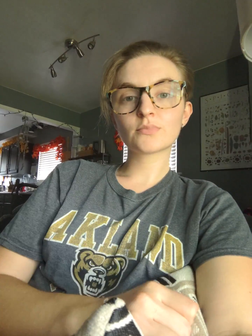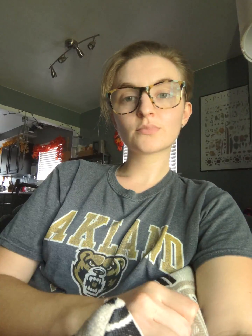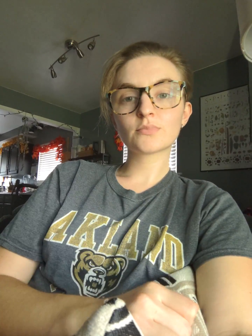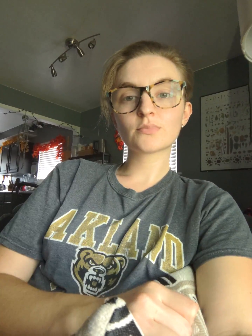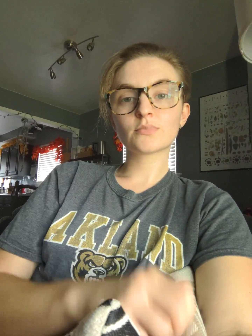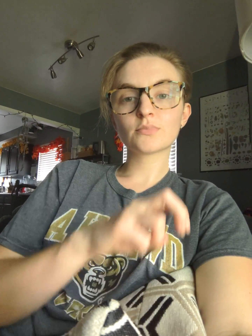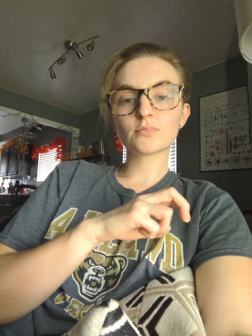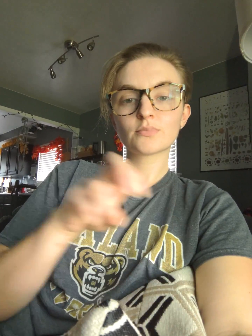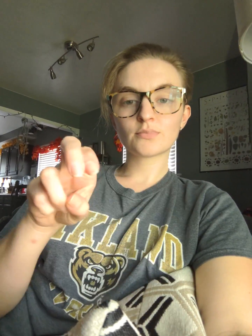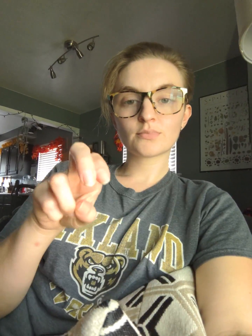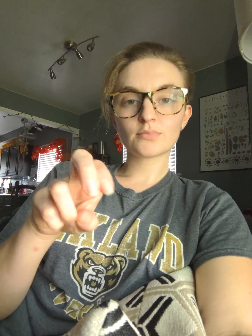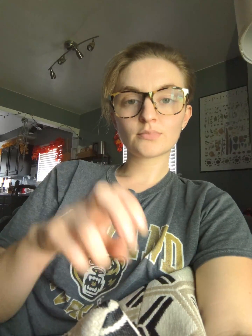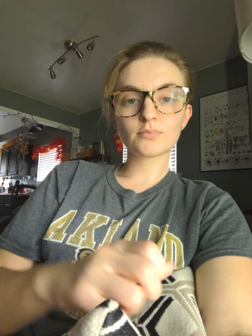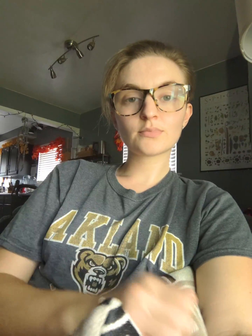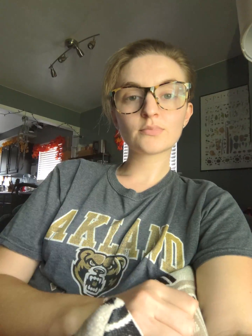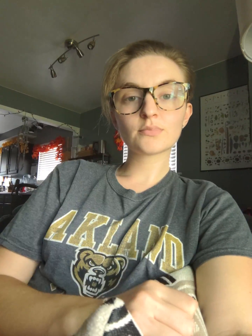bench